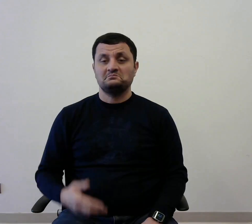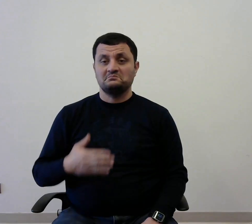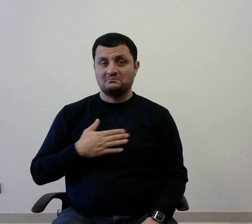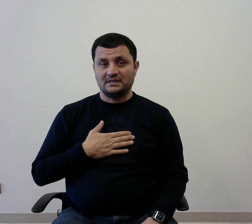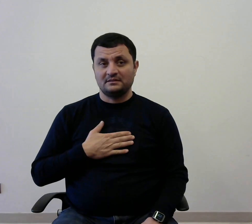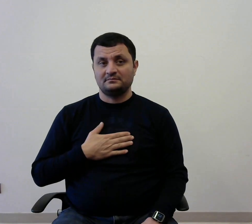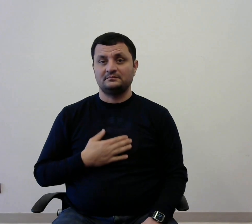mən